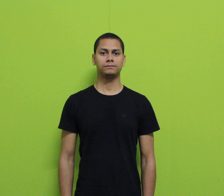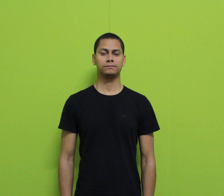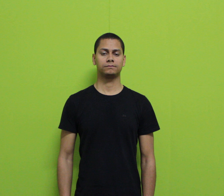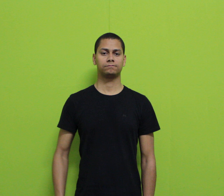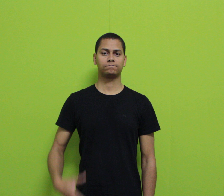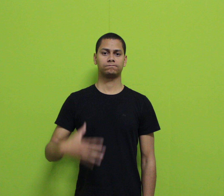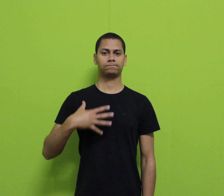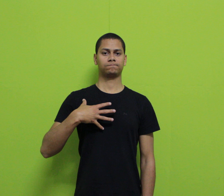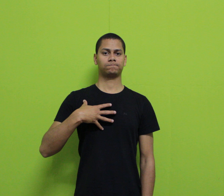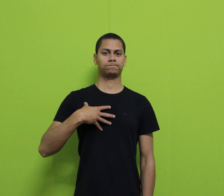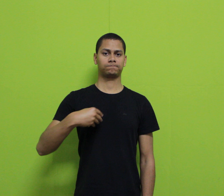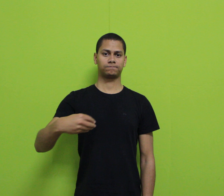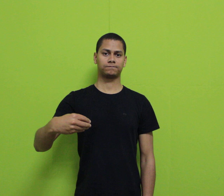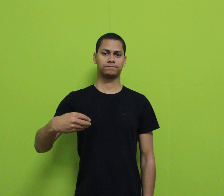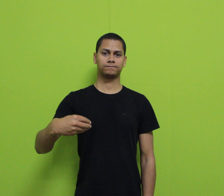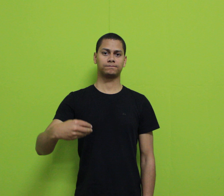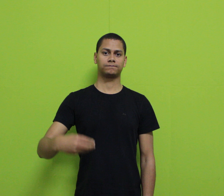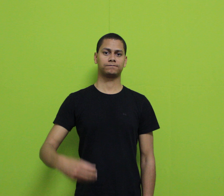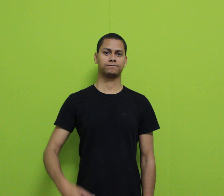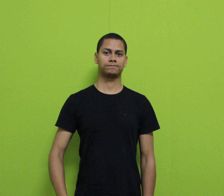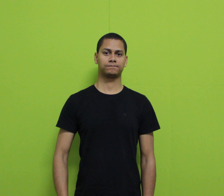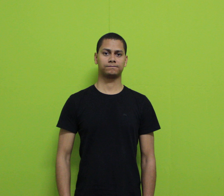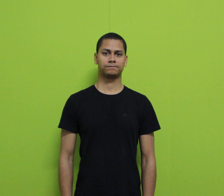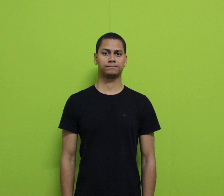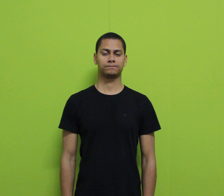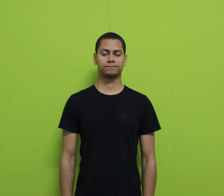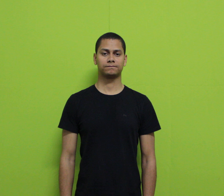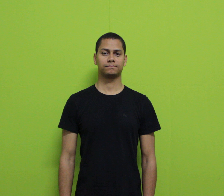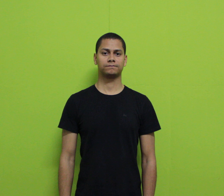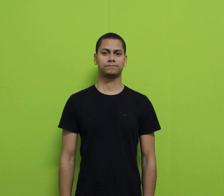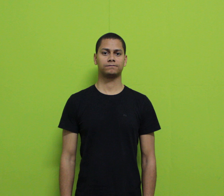filho